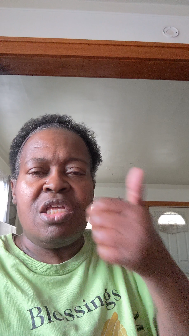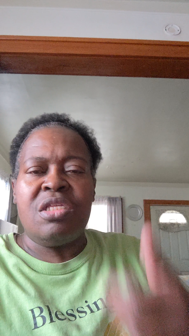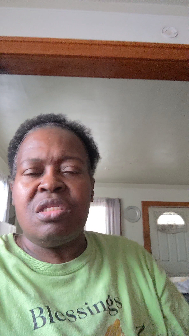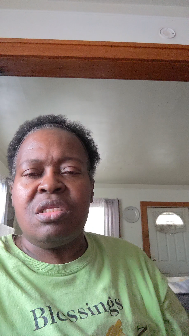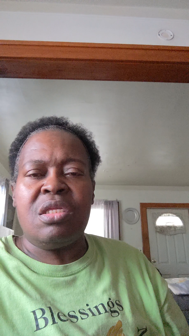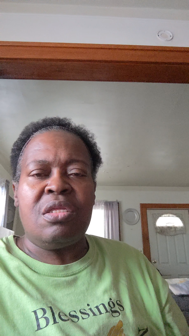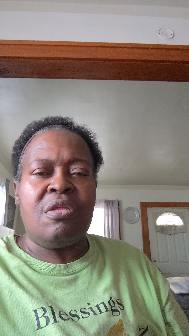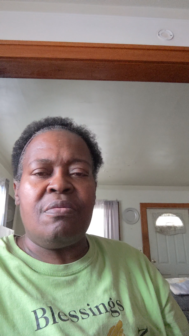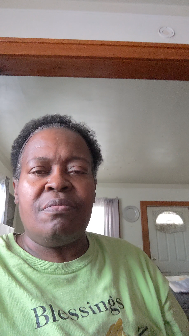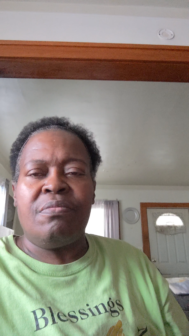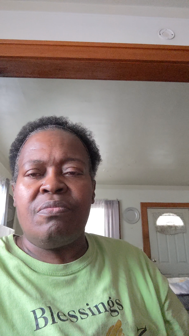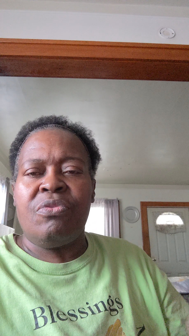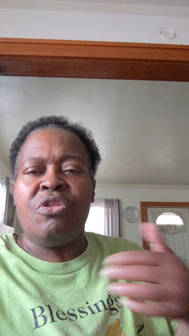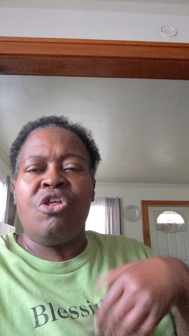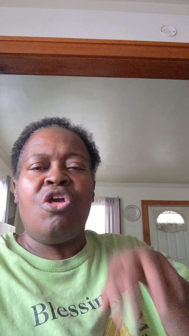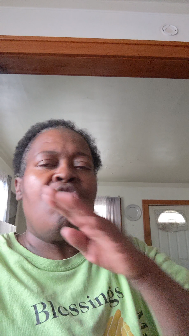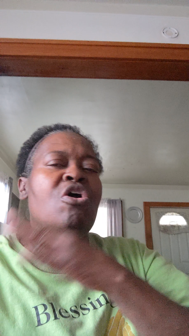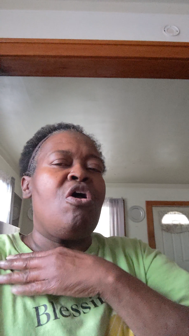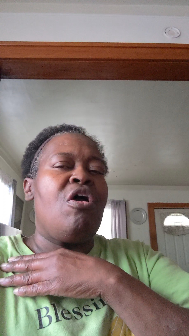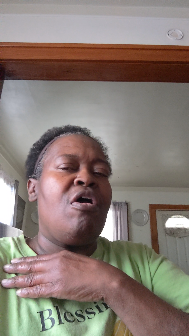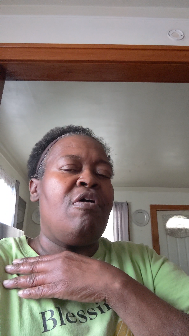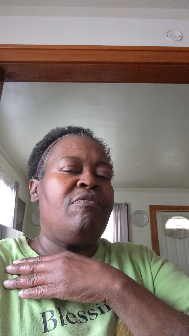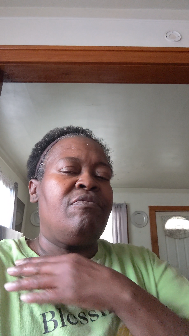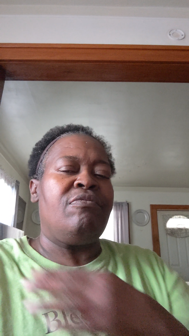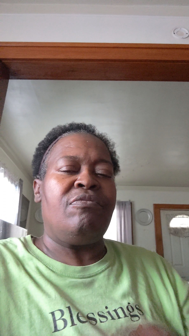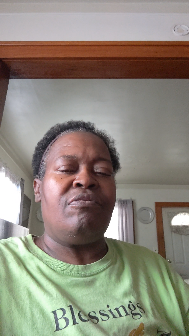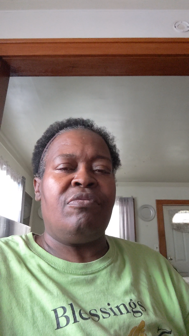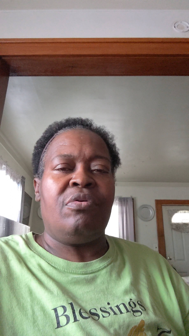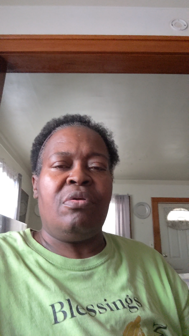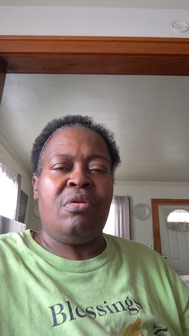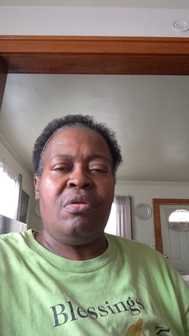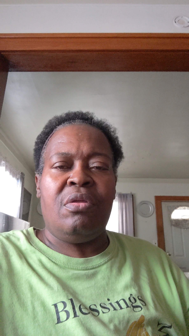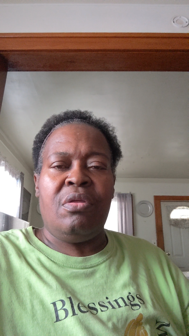scarf